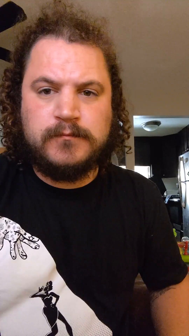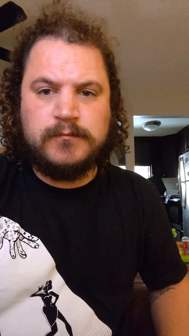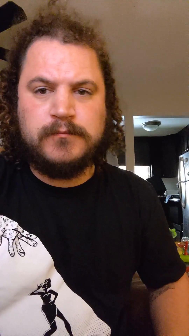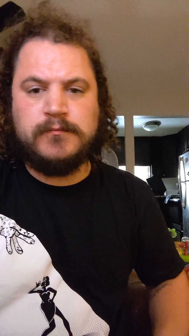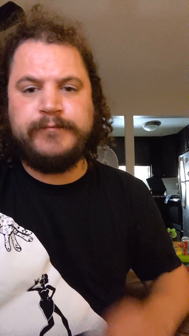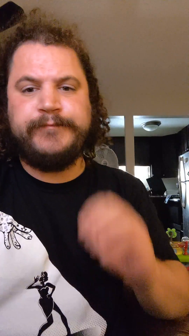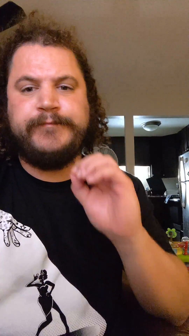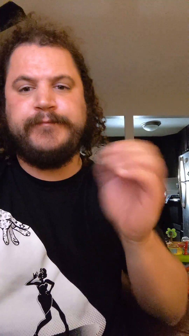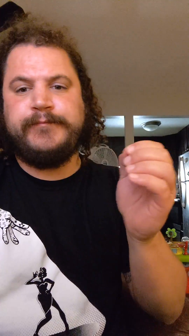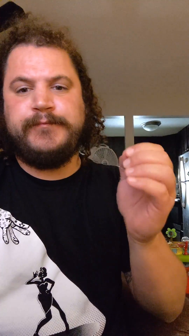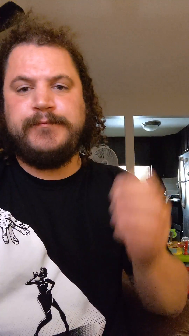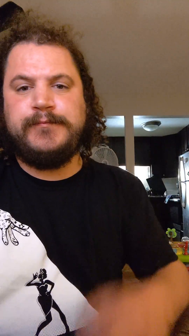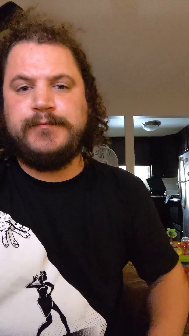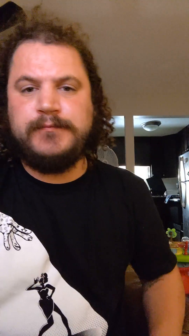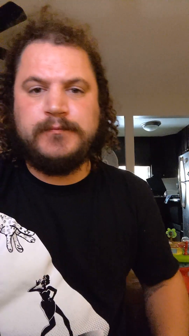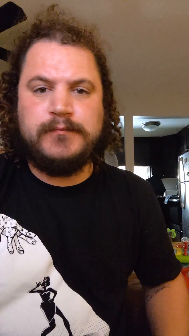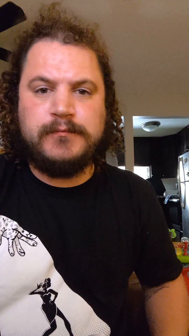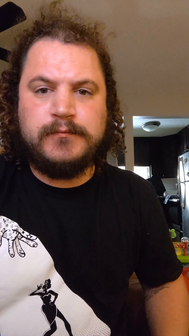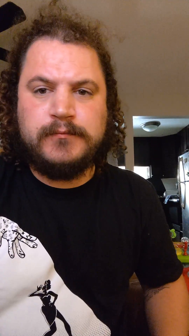none